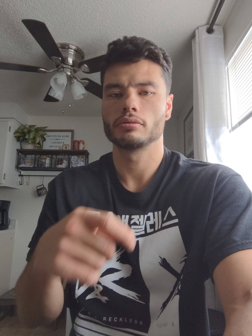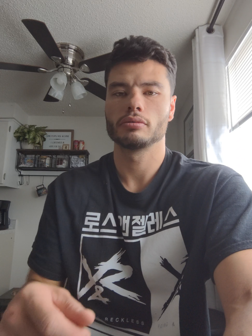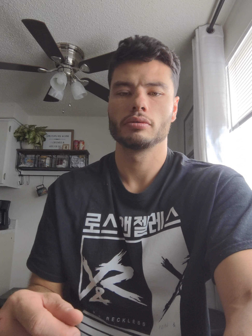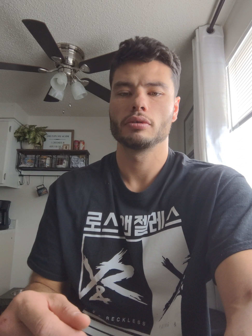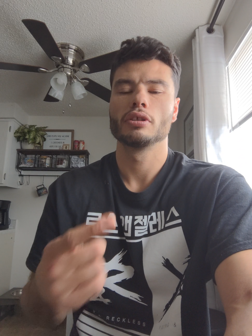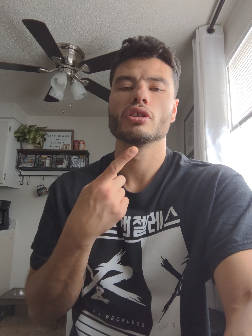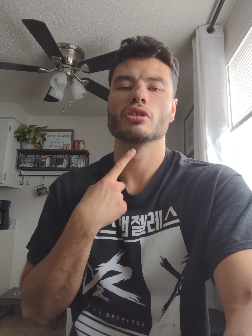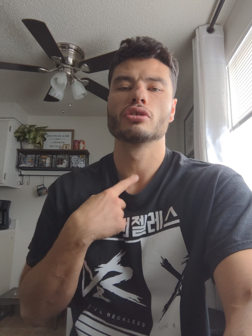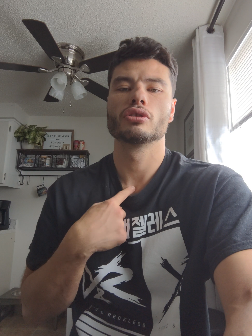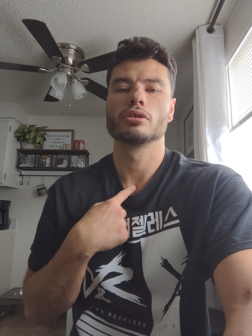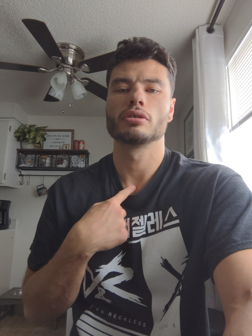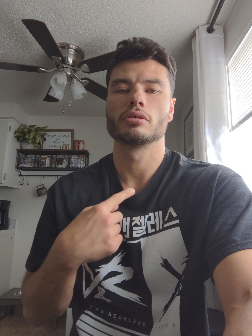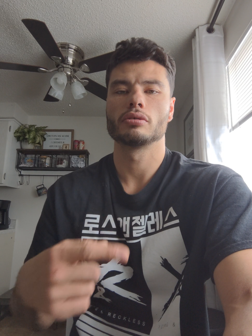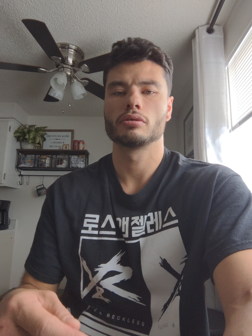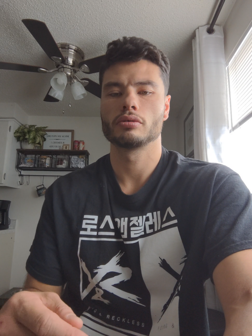thirsty